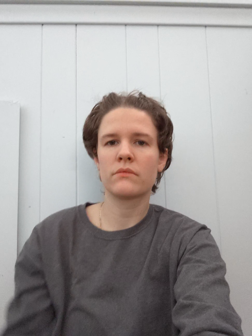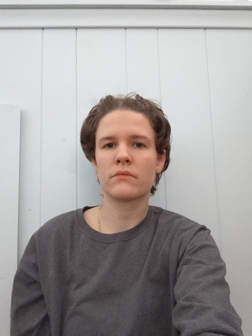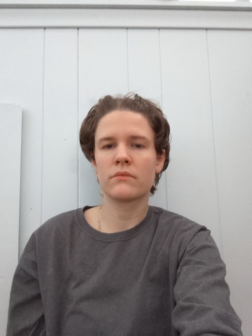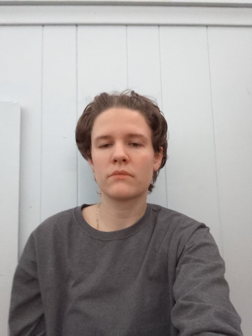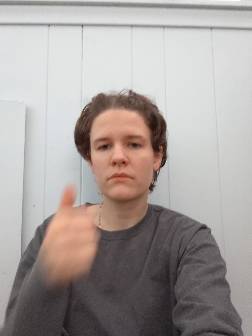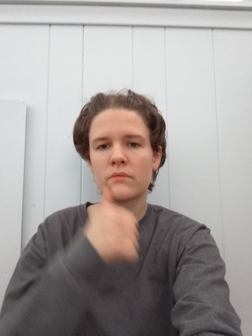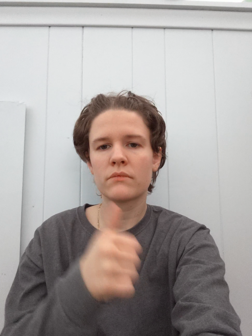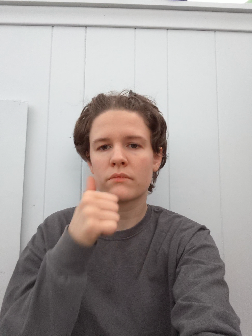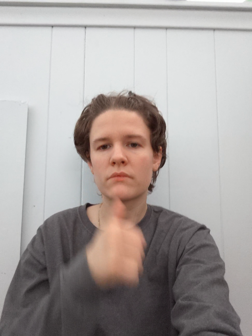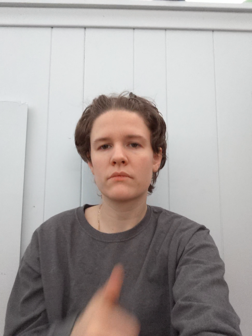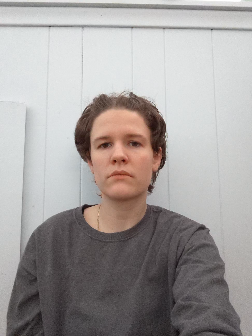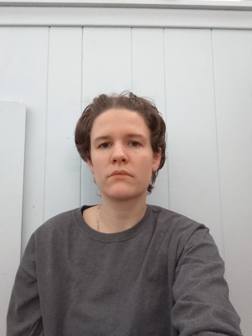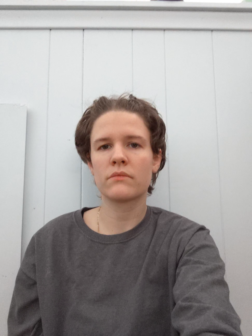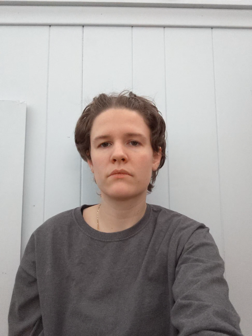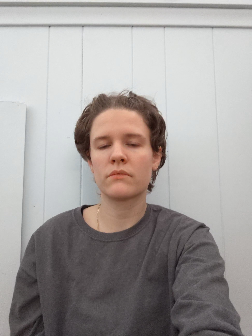girl